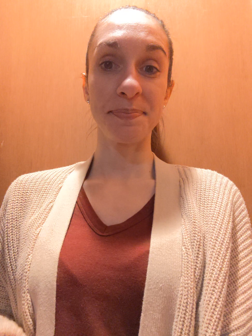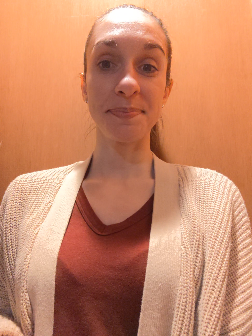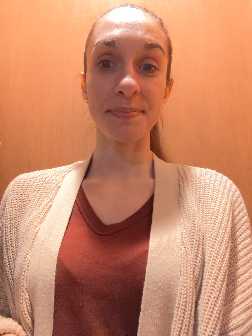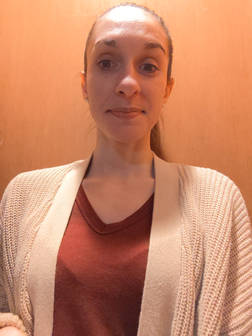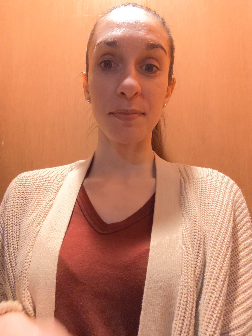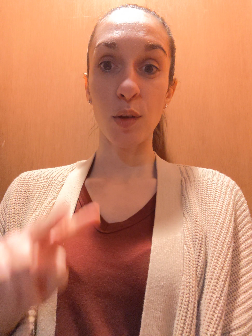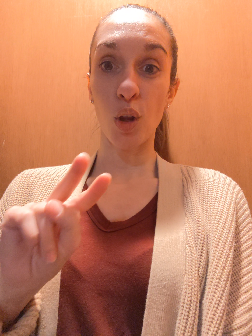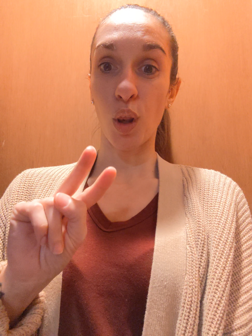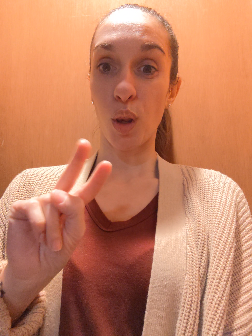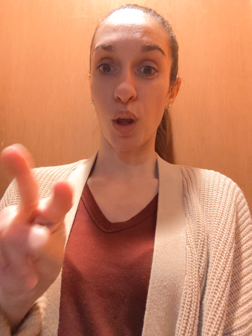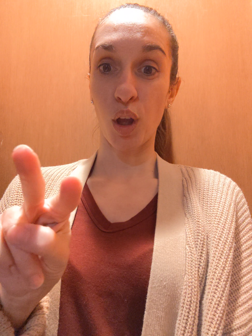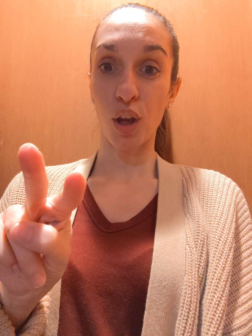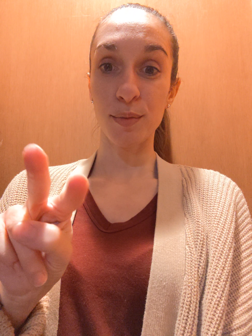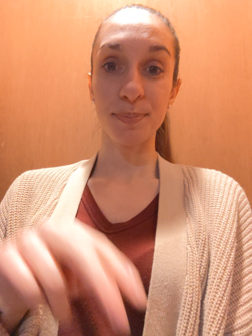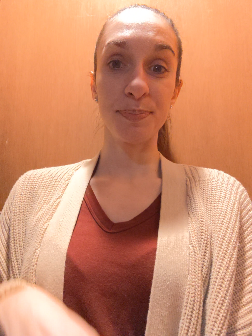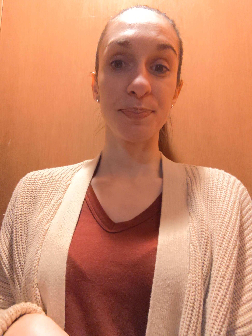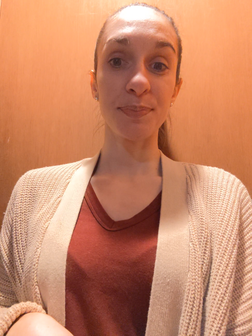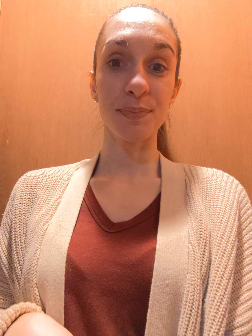look